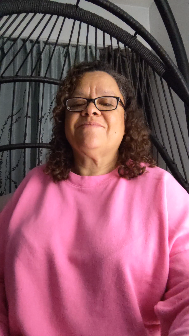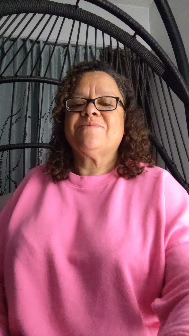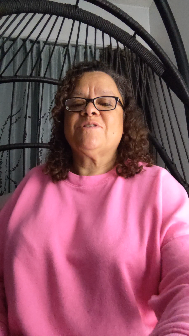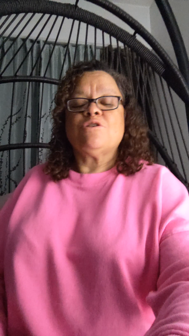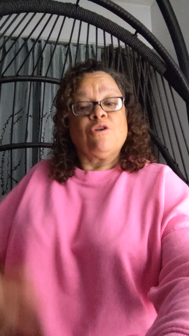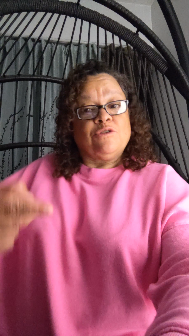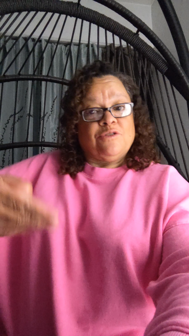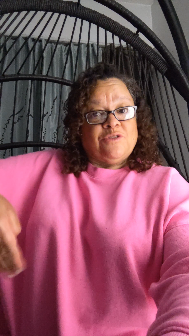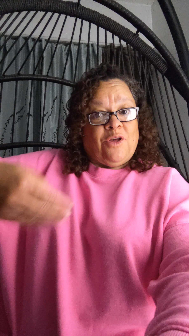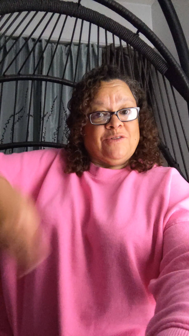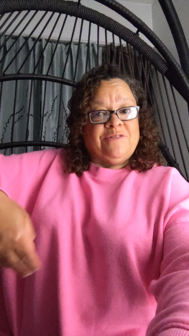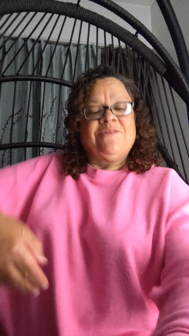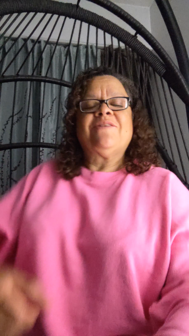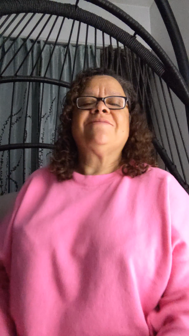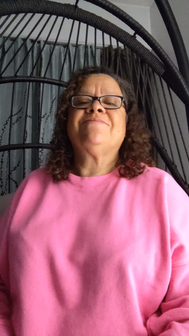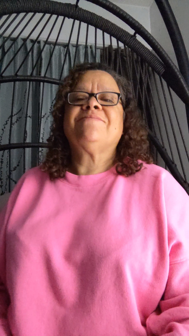shorts